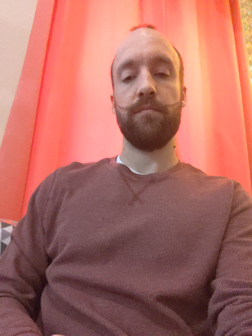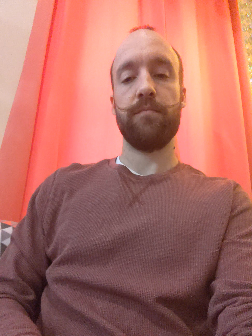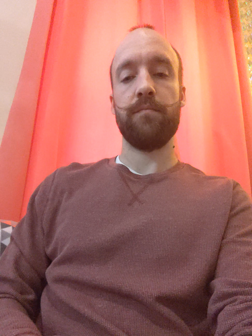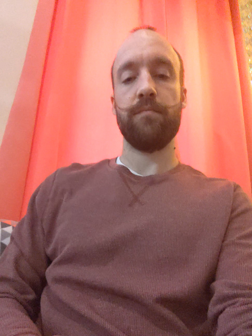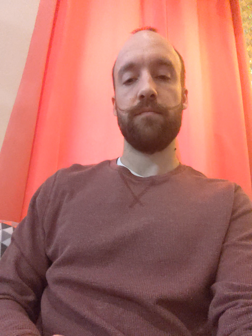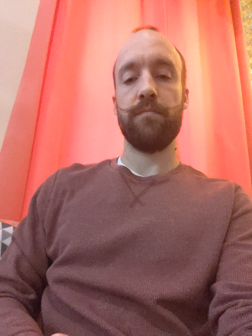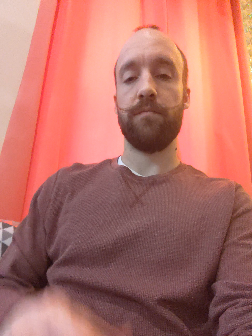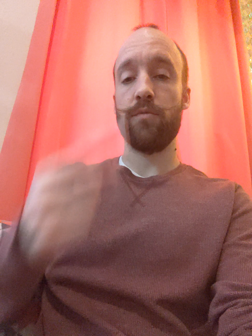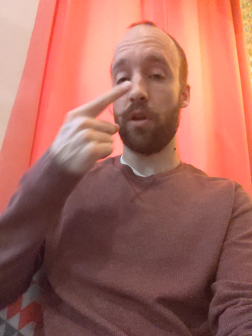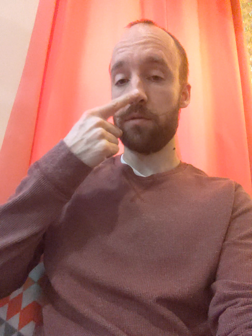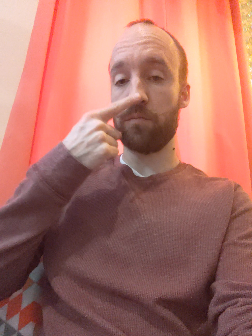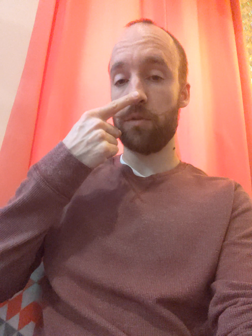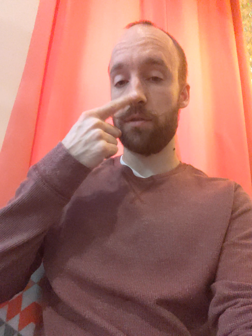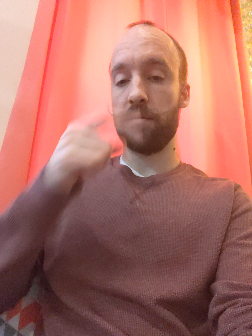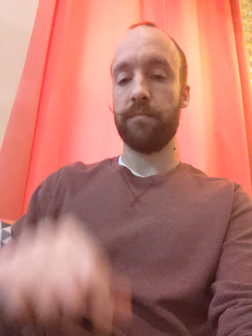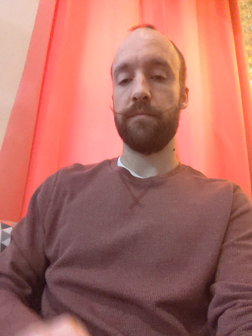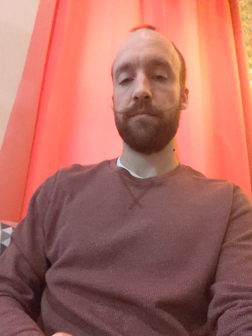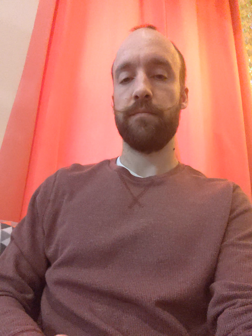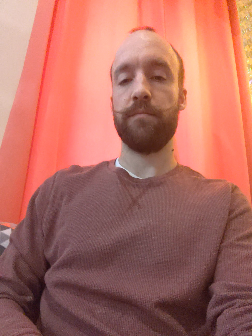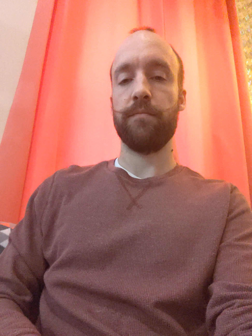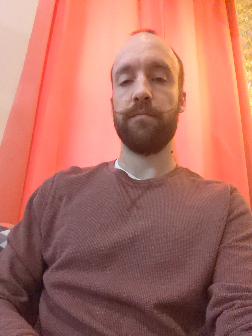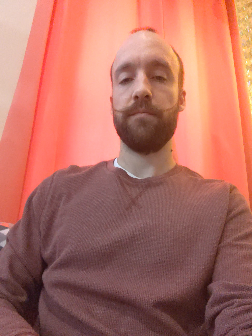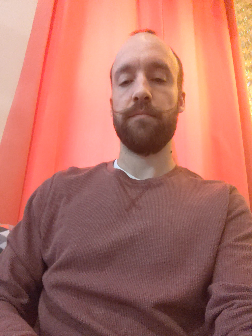nose